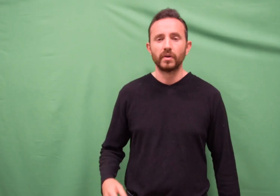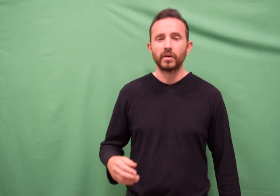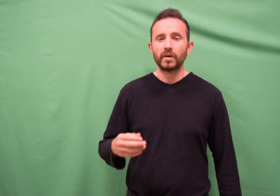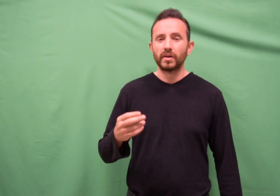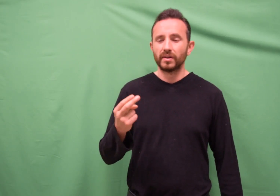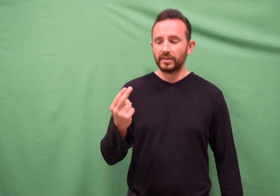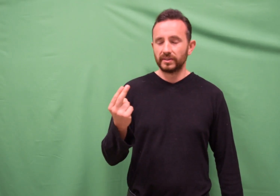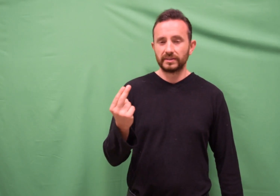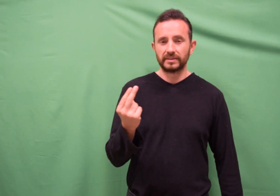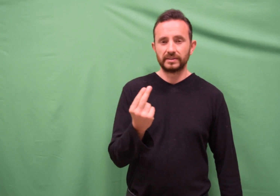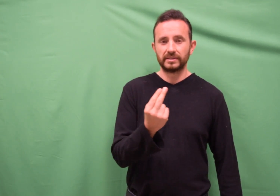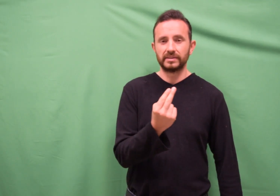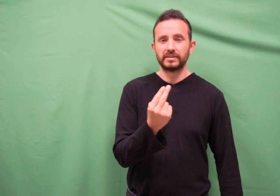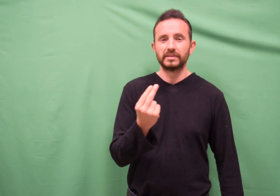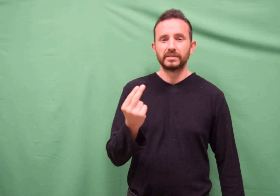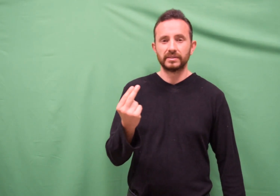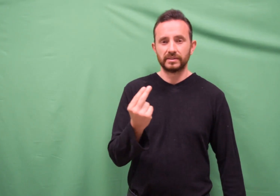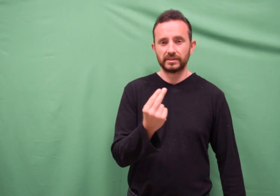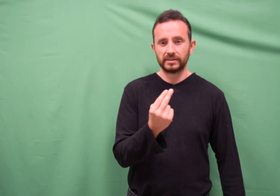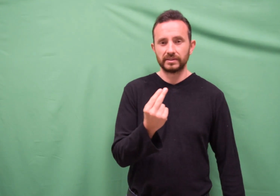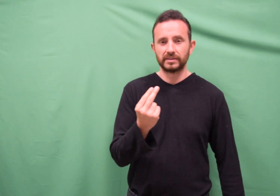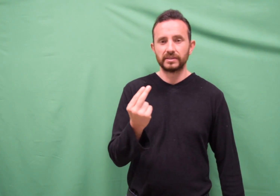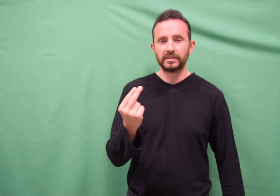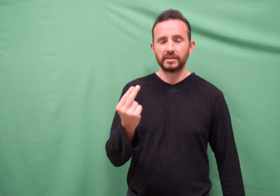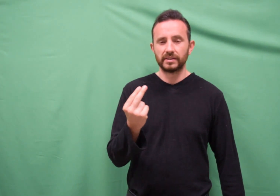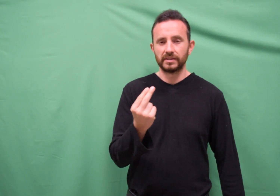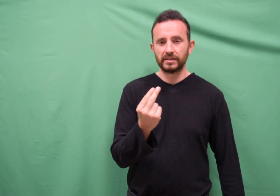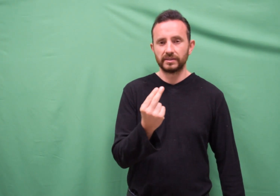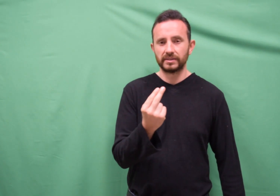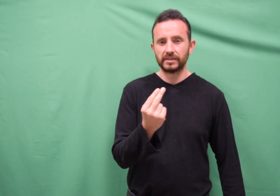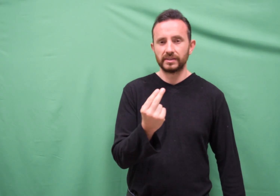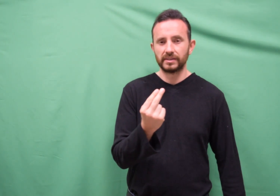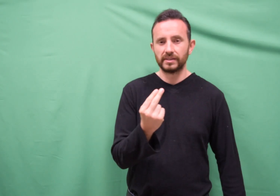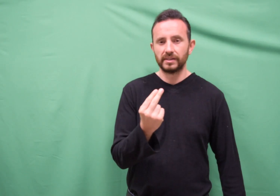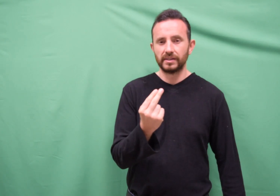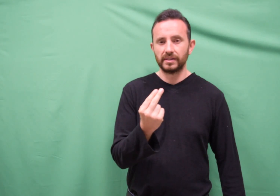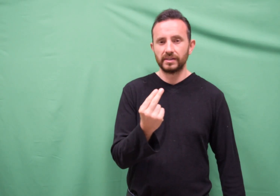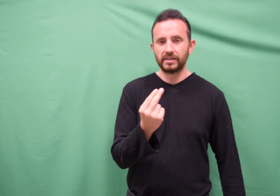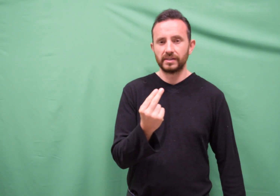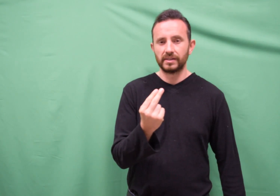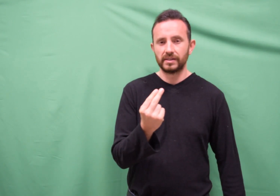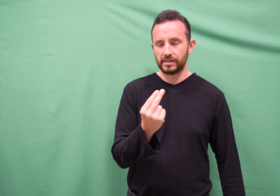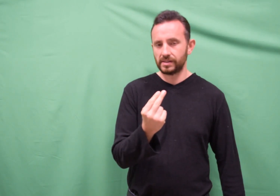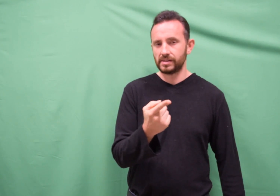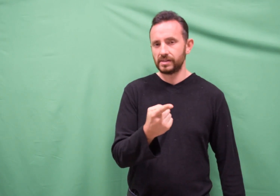necesitar